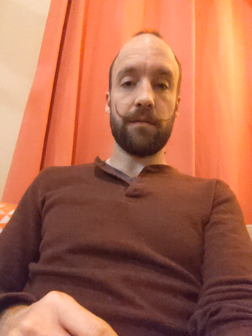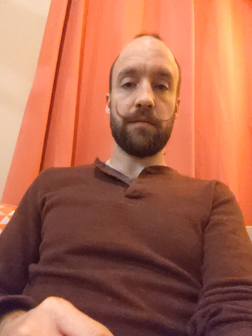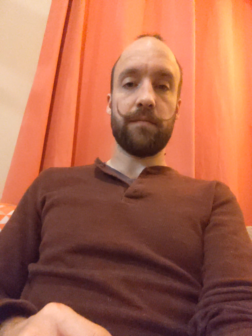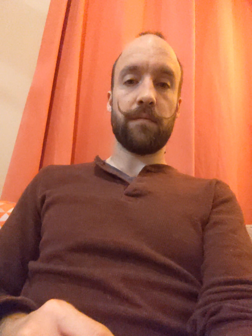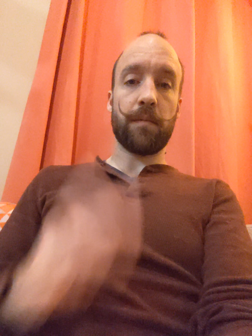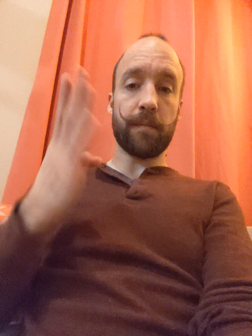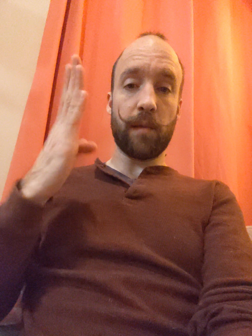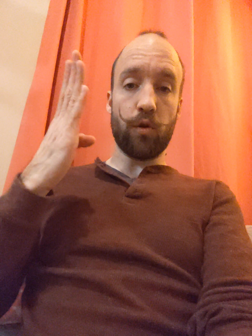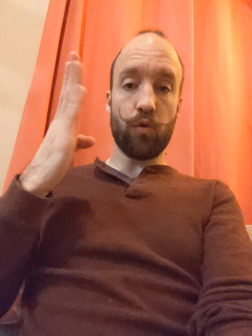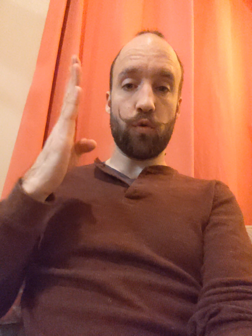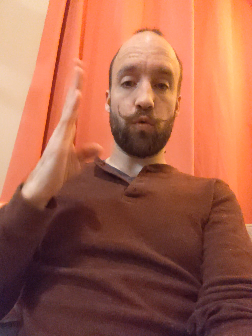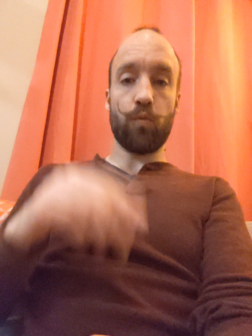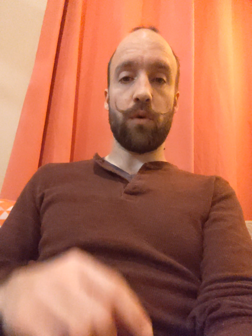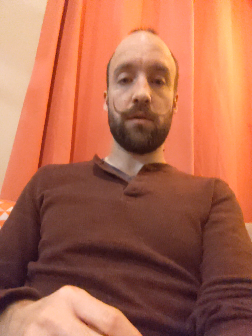blue